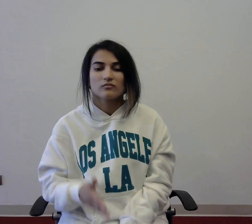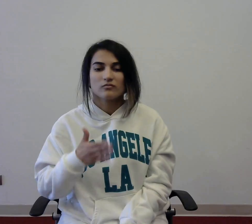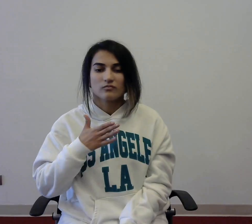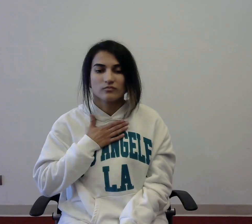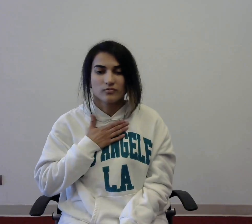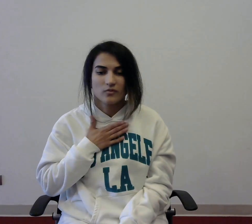mən